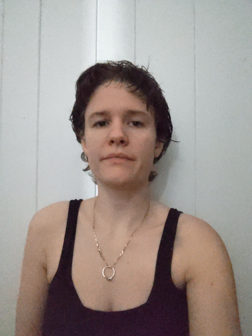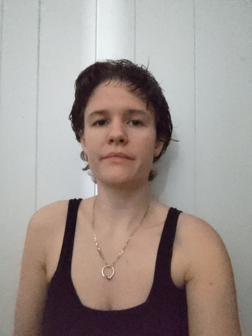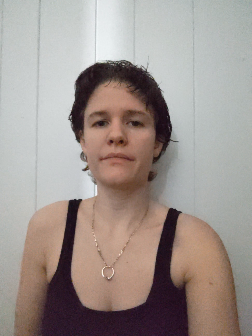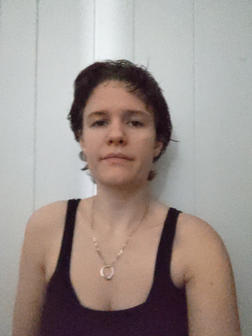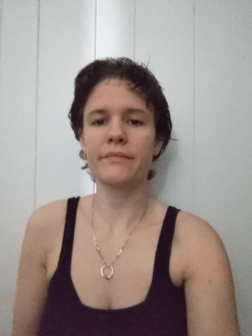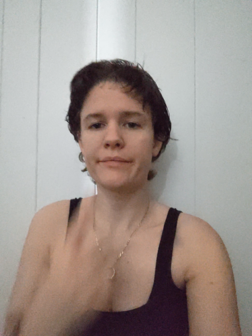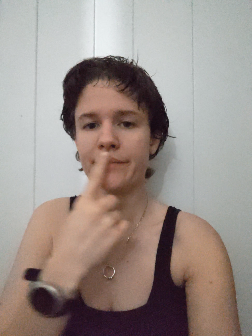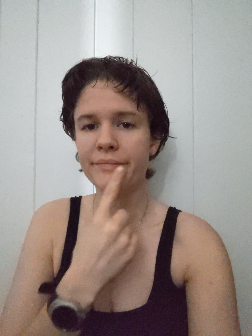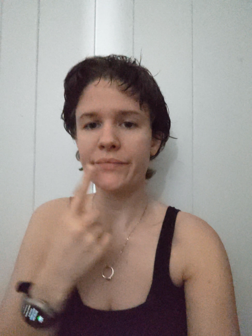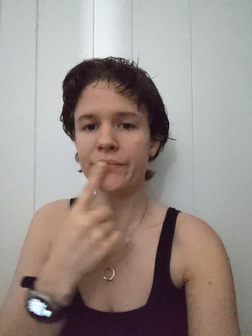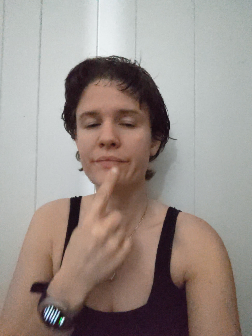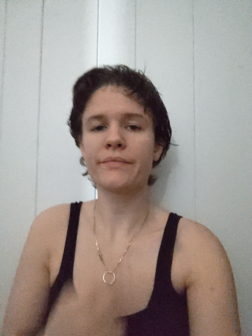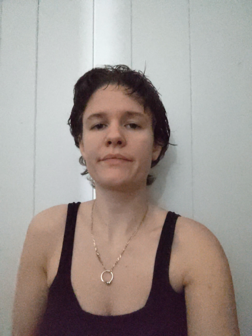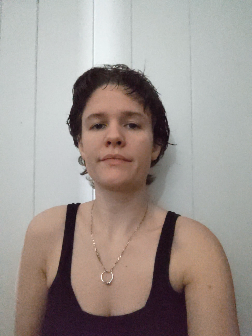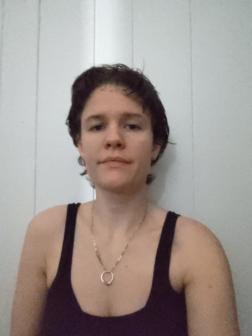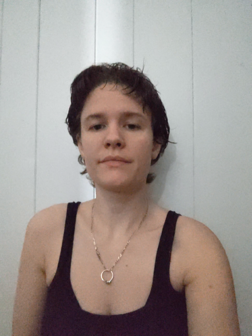lips